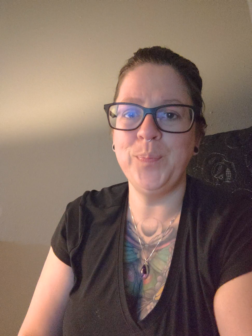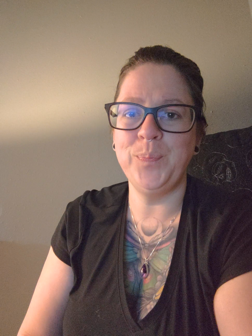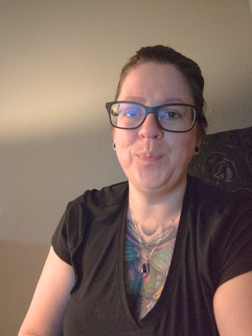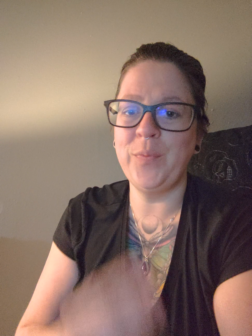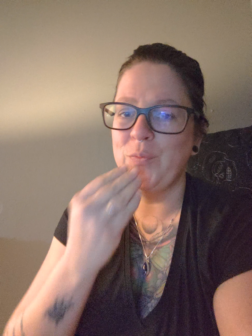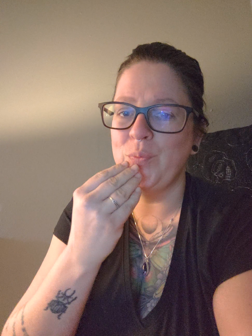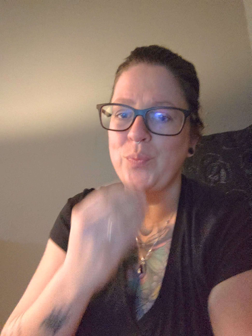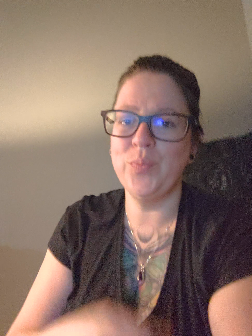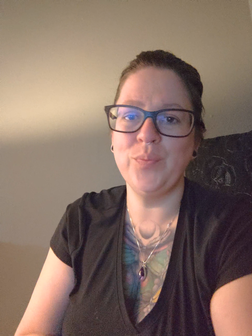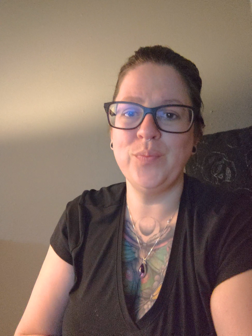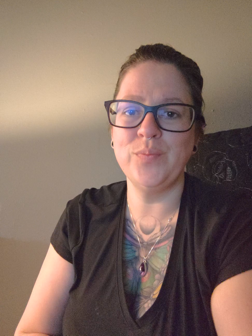food